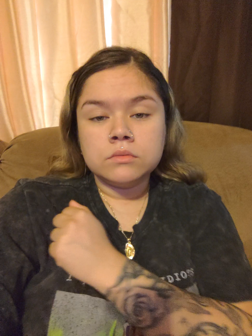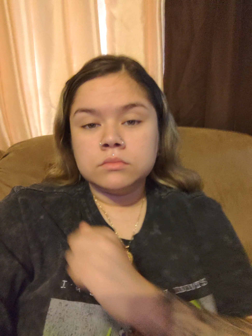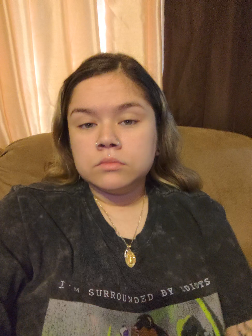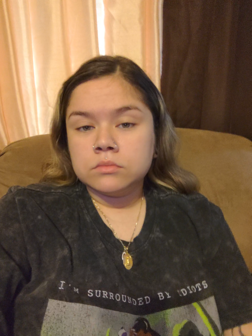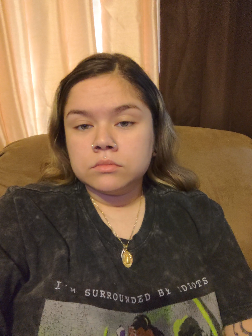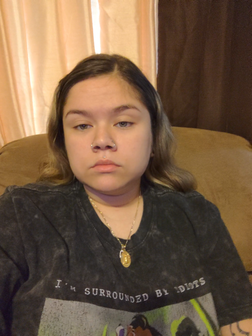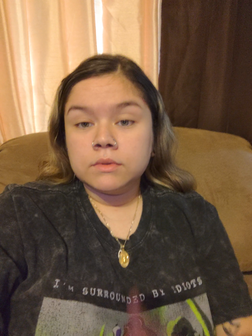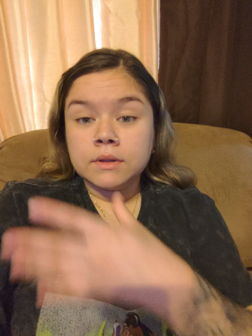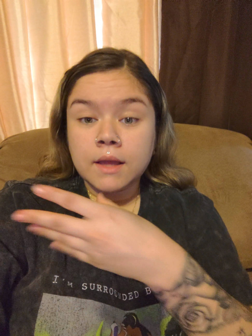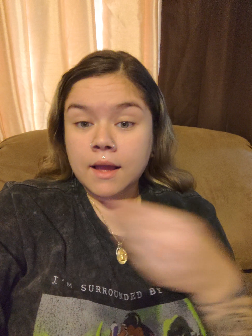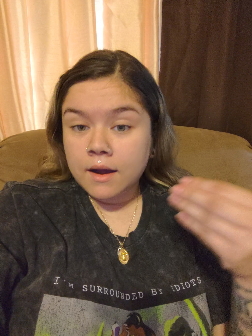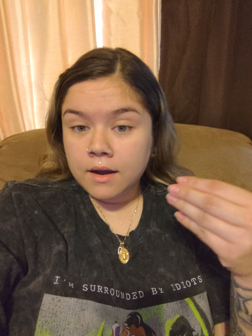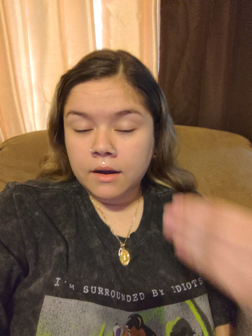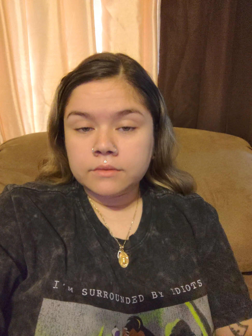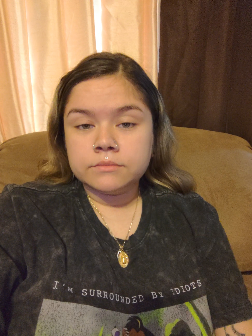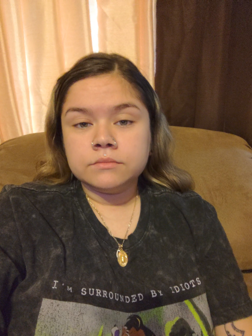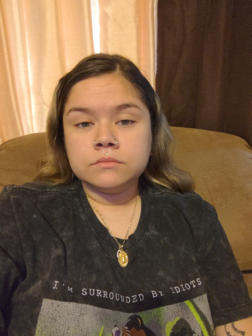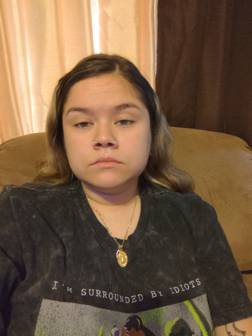and